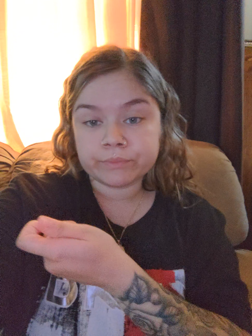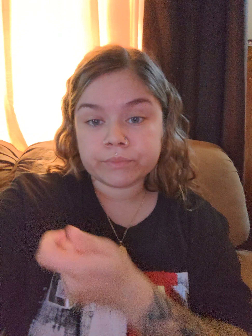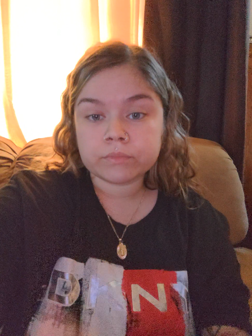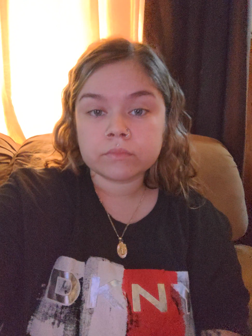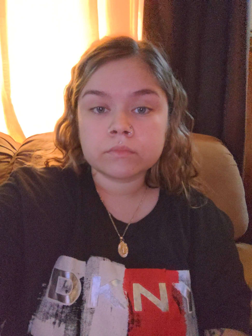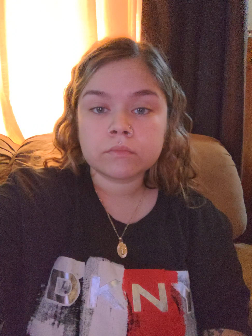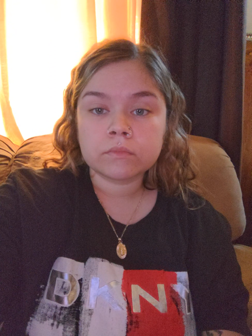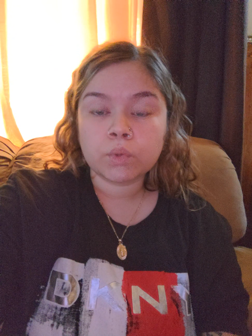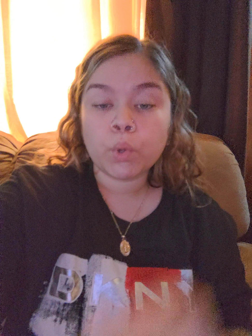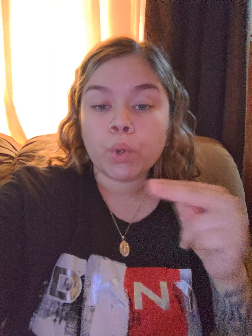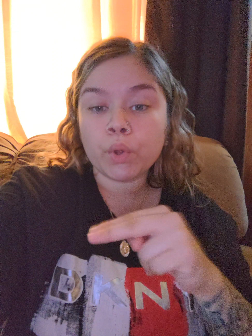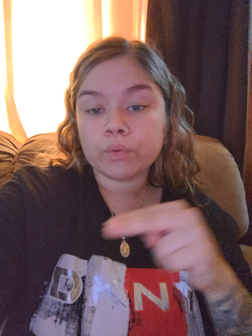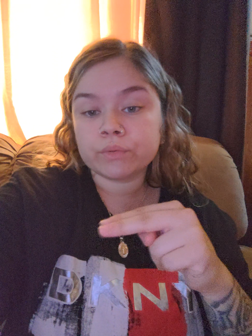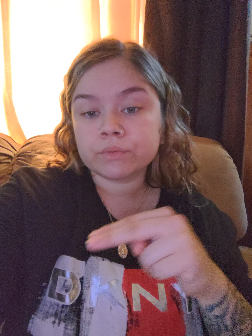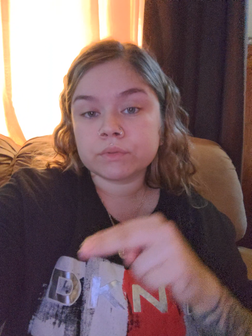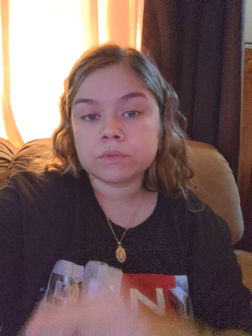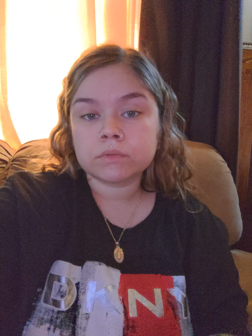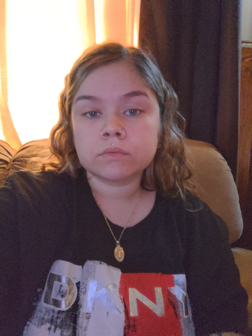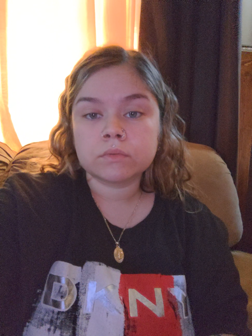nurse